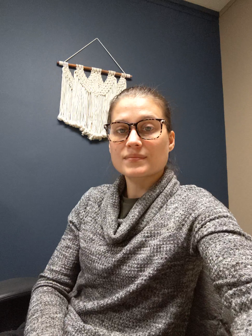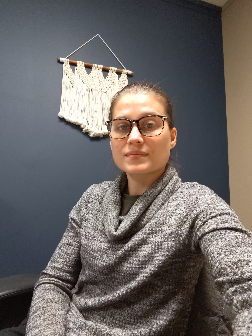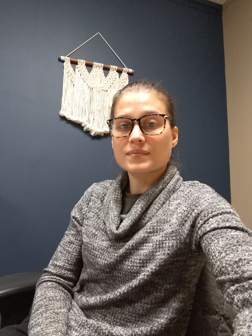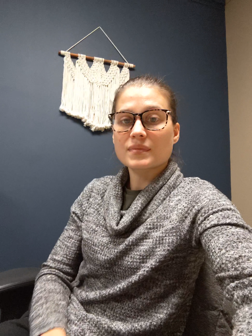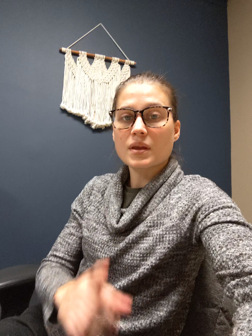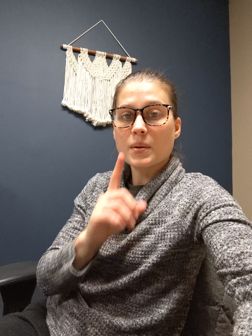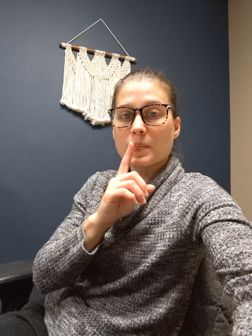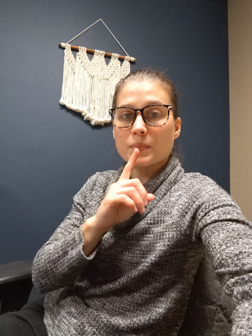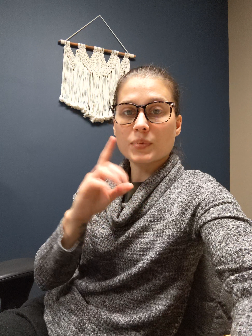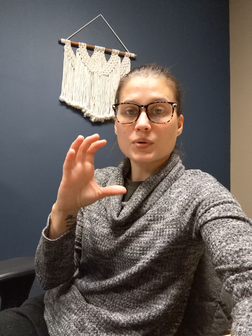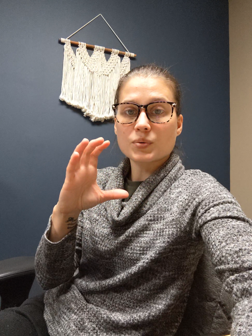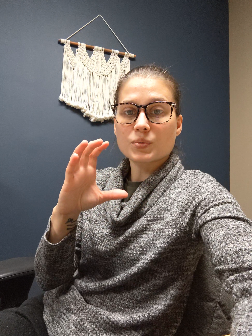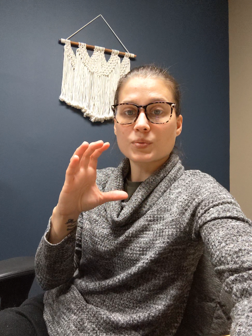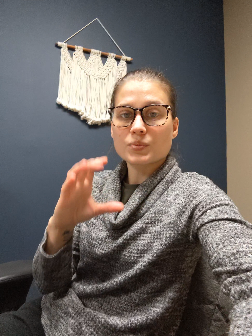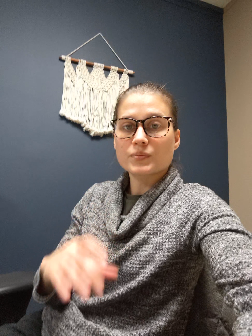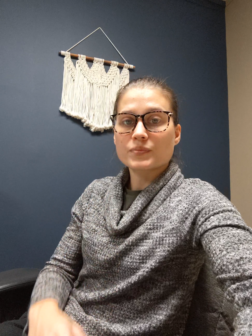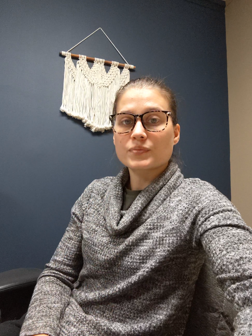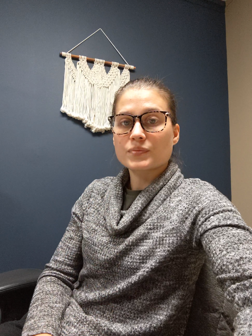balloon